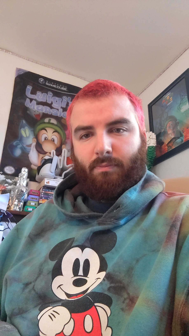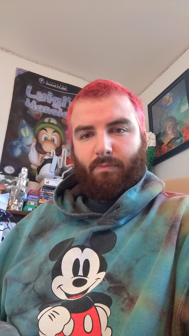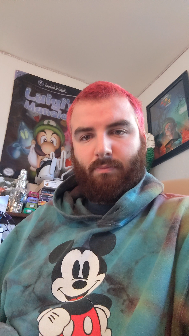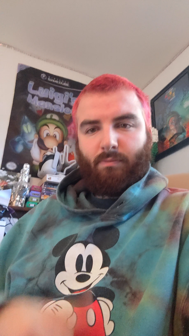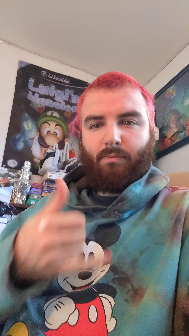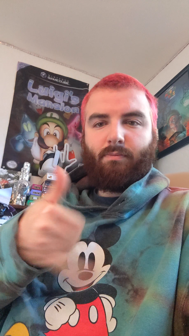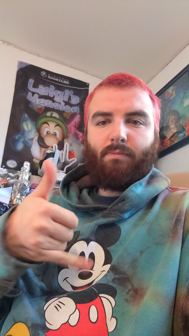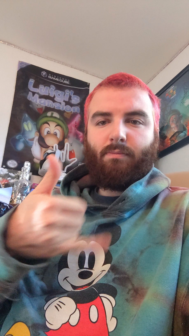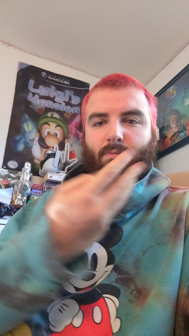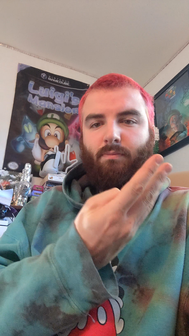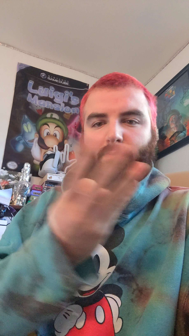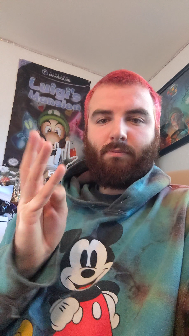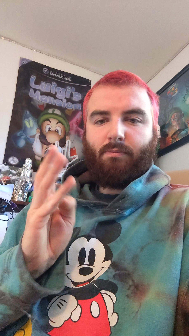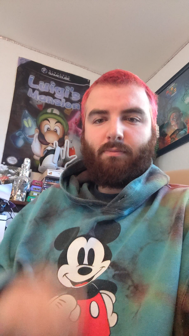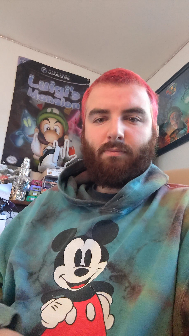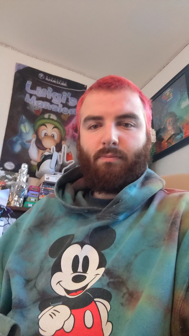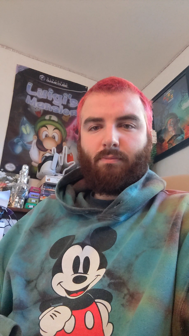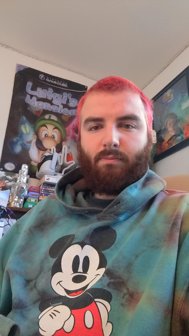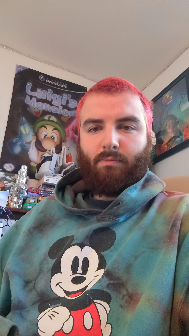playpen